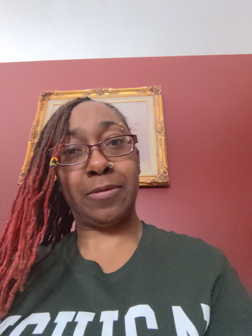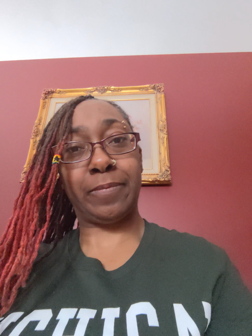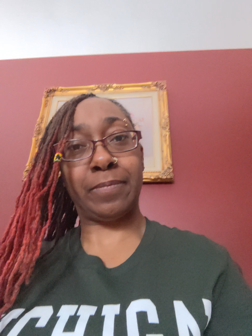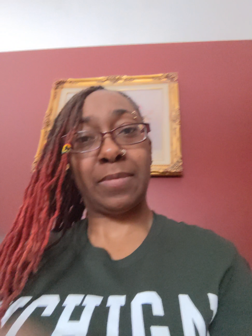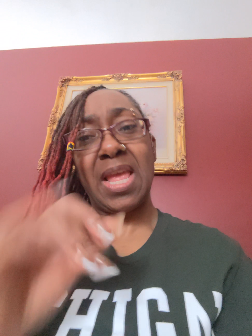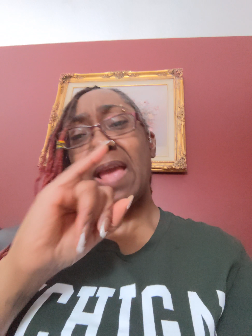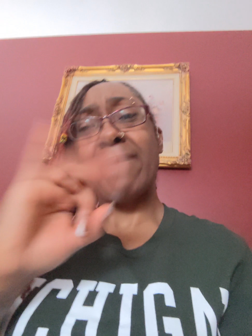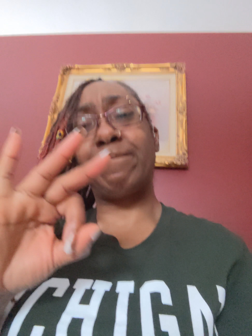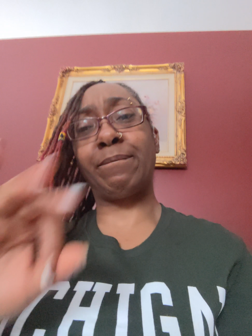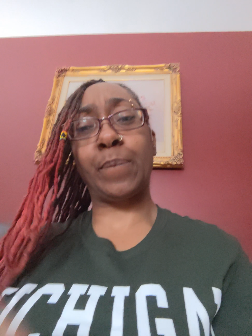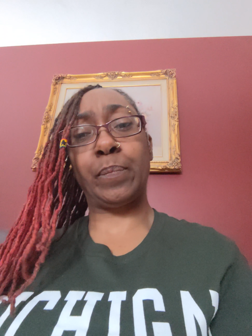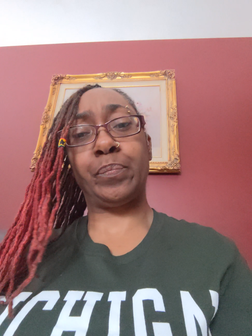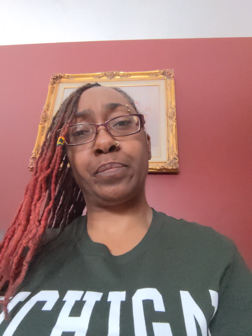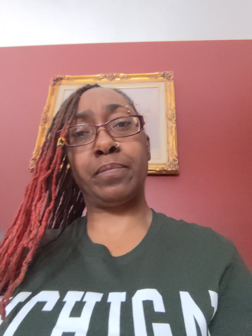if